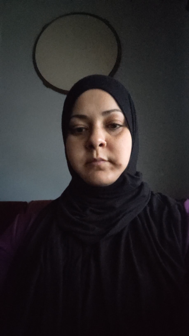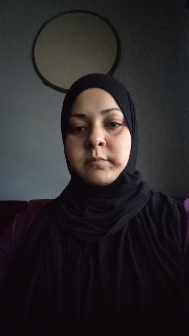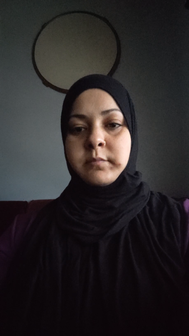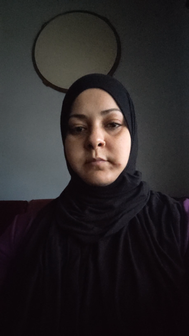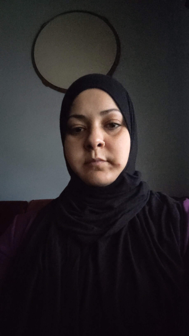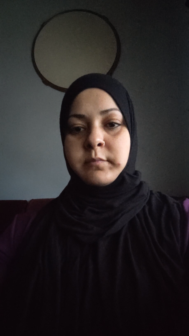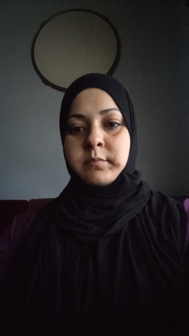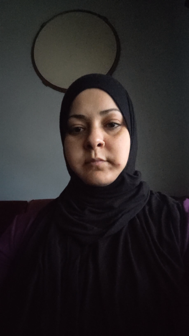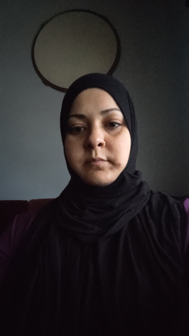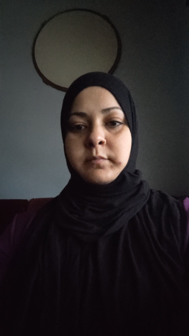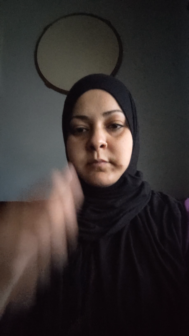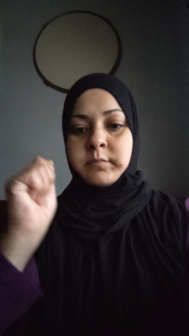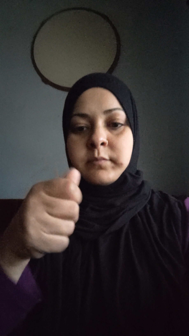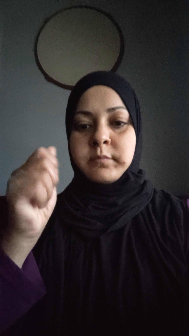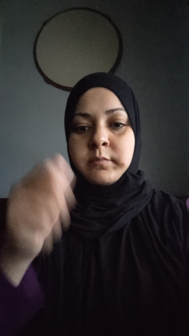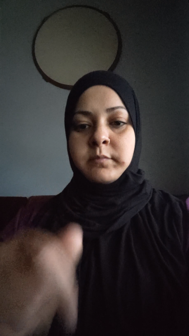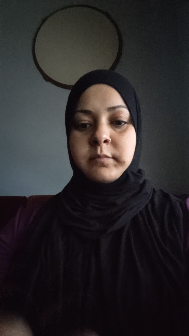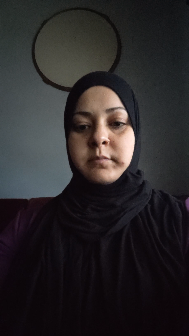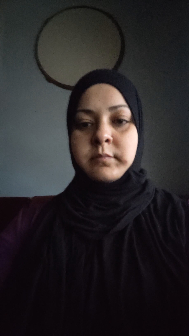hammer